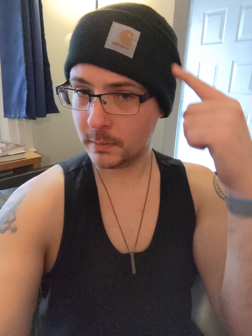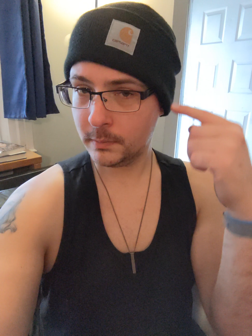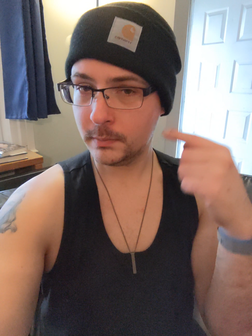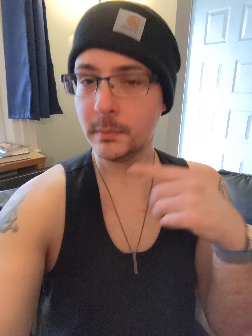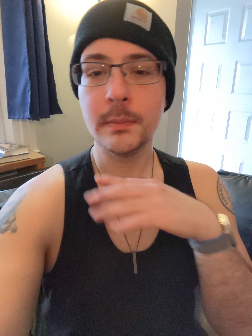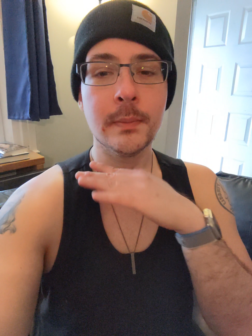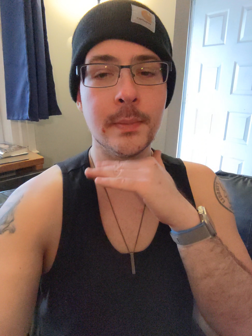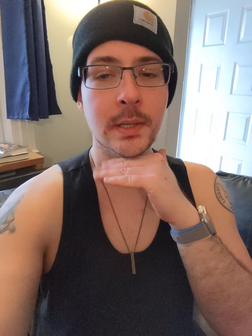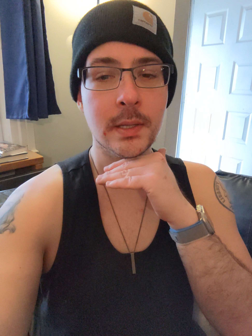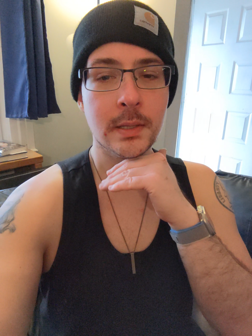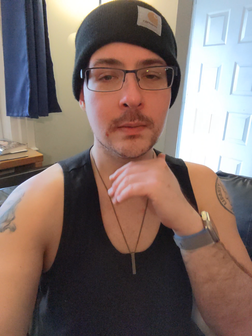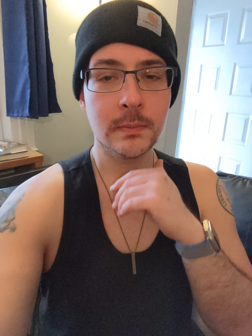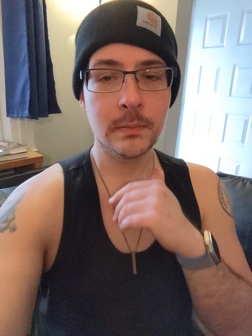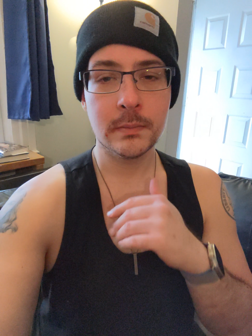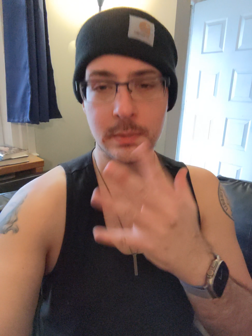pig